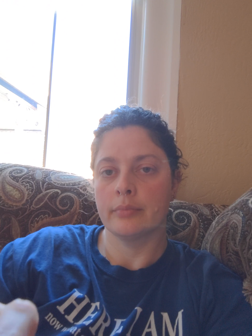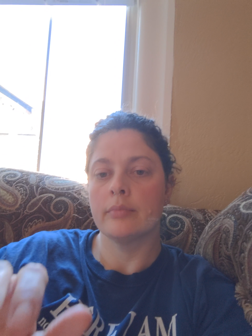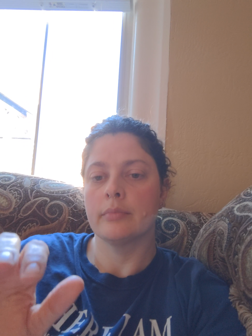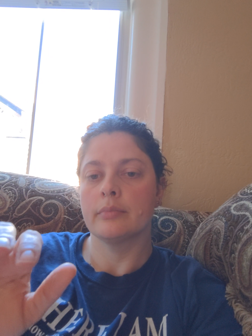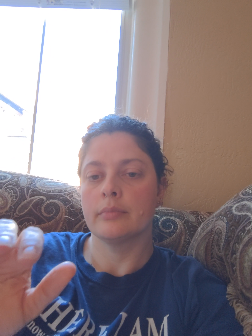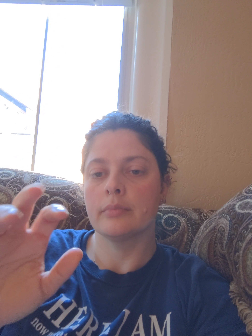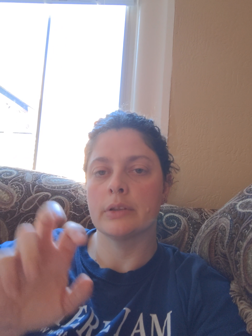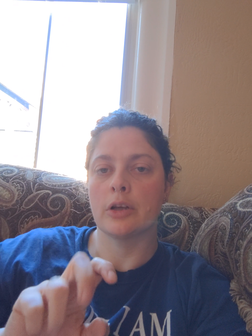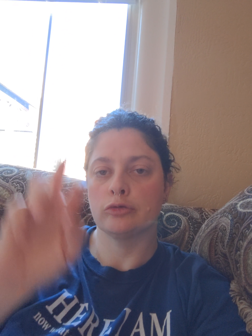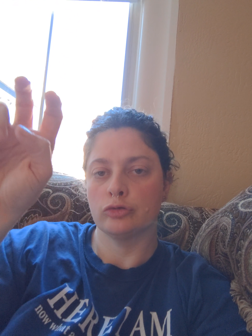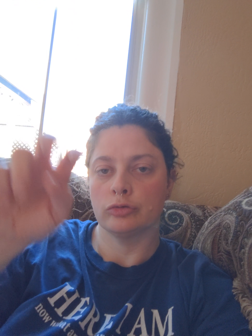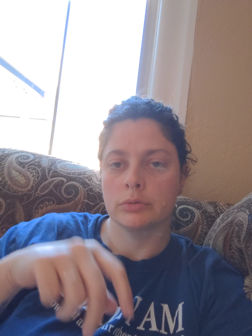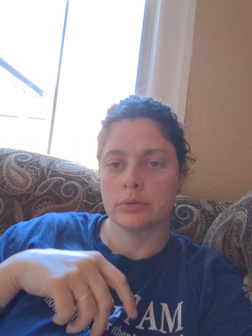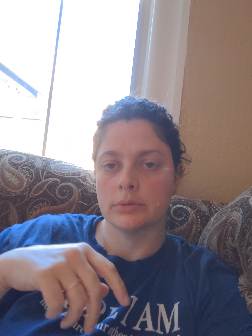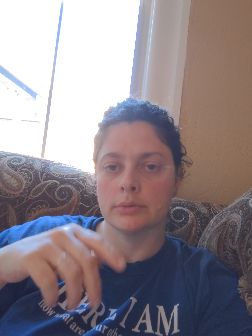stairs